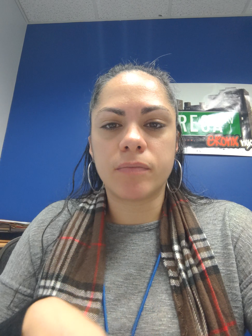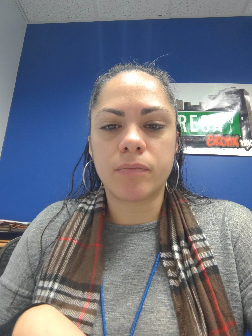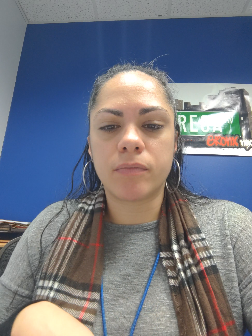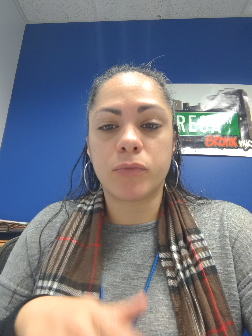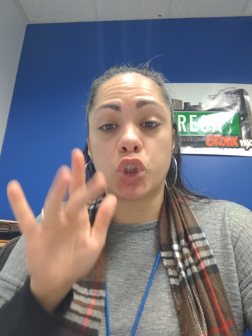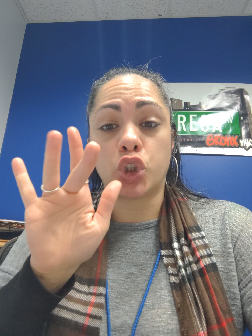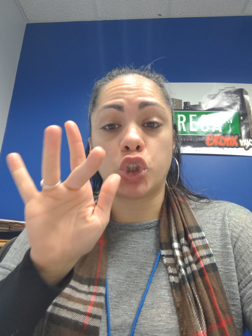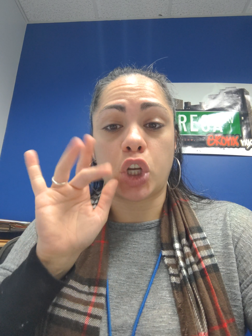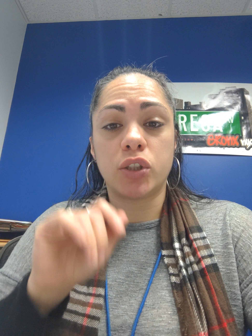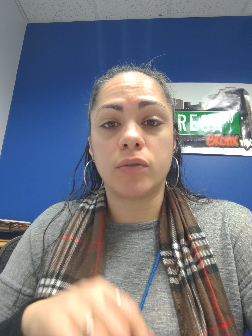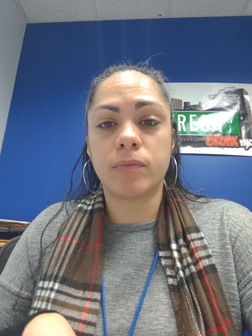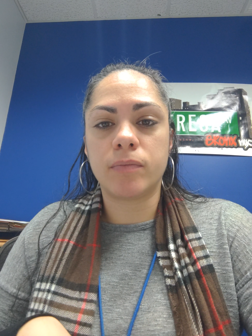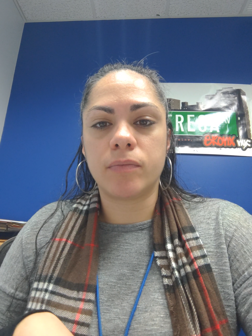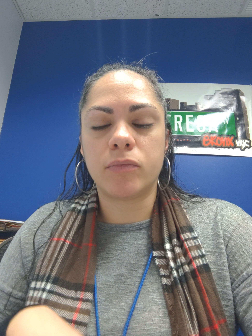touch